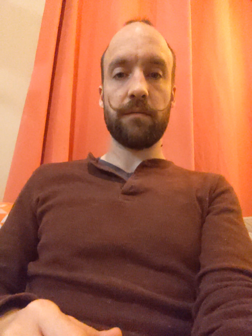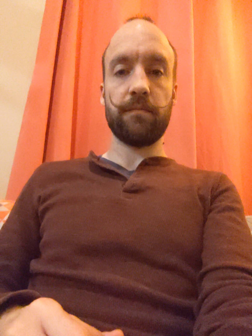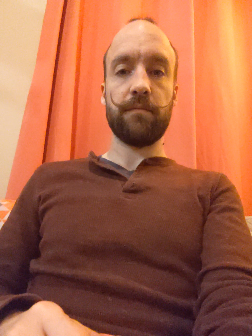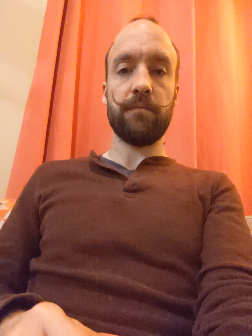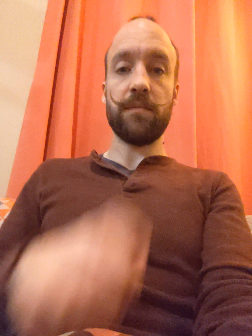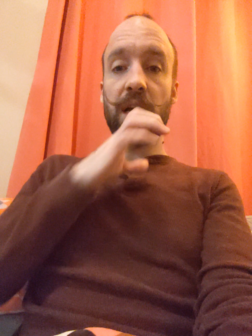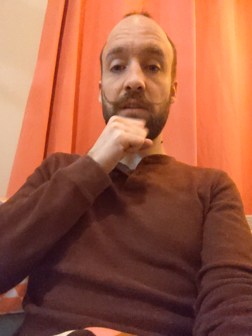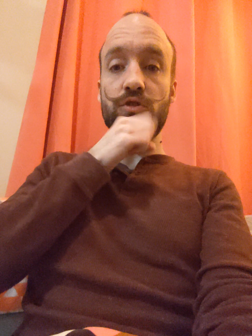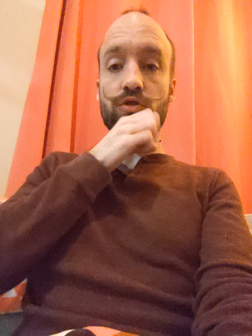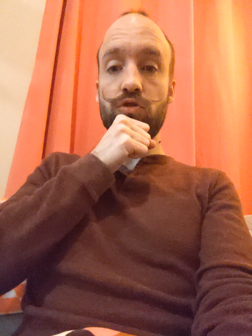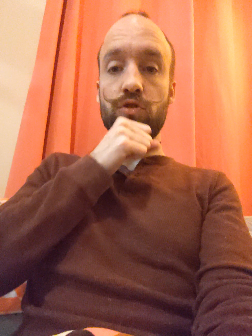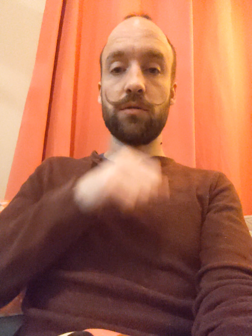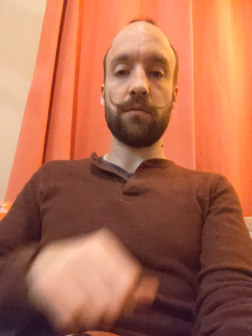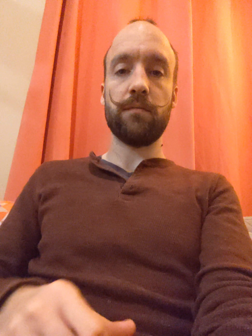orange